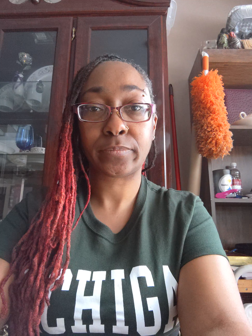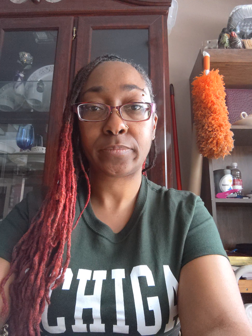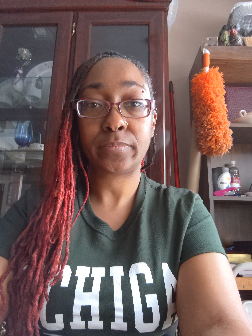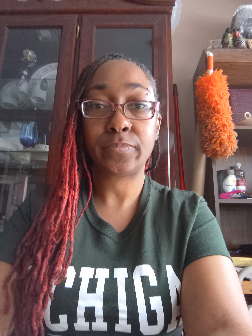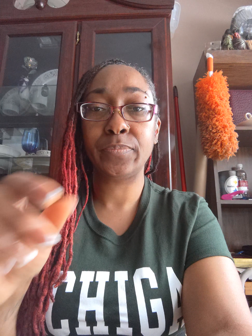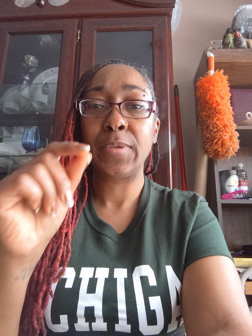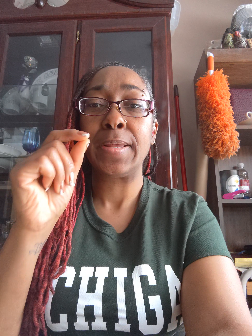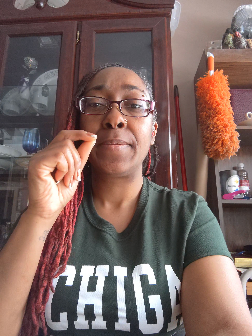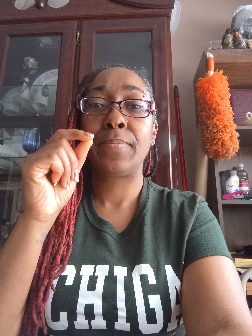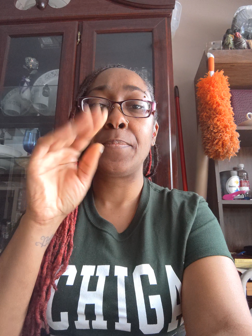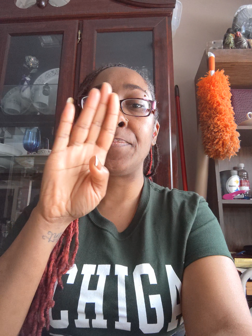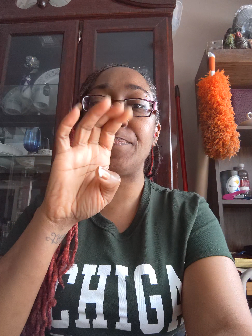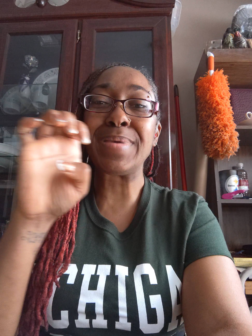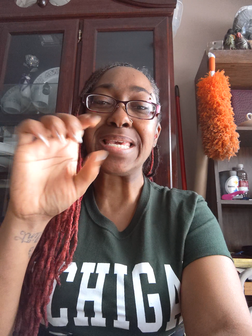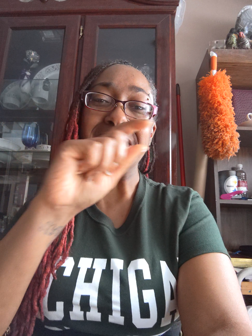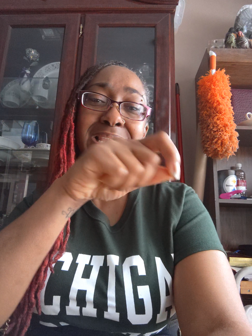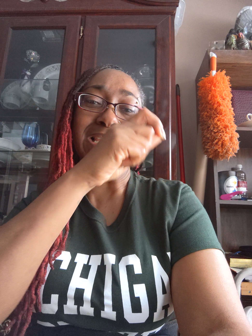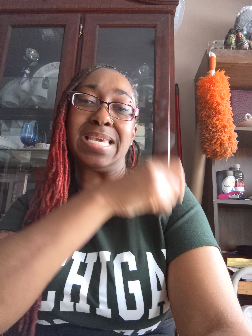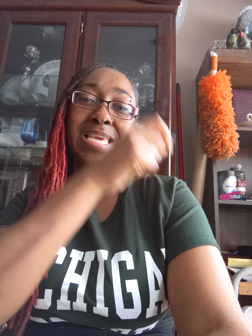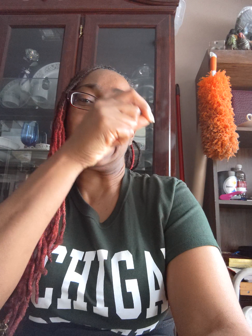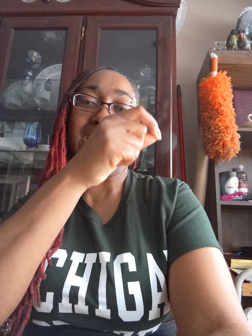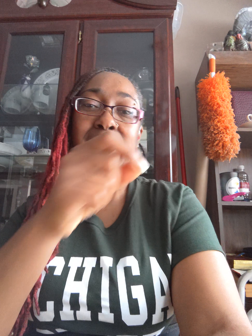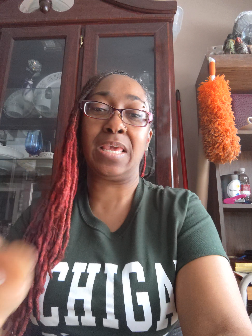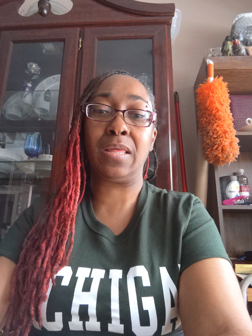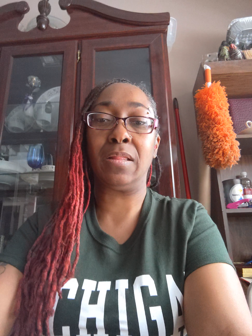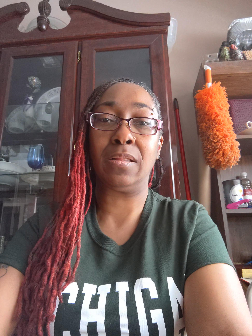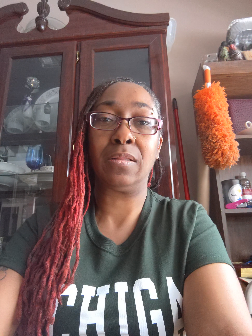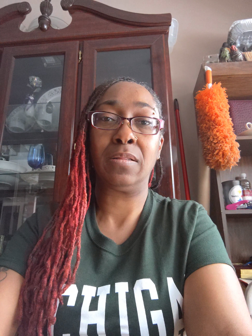bee